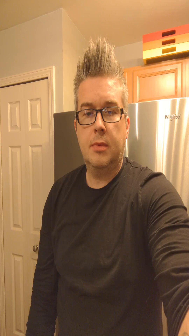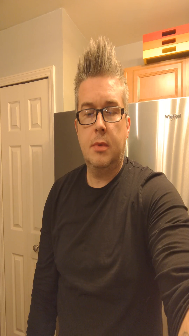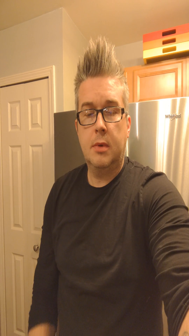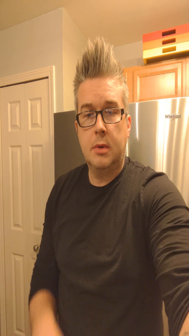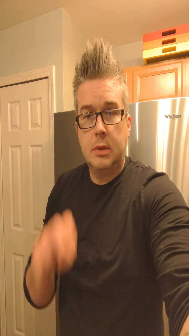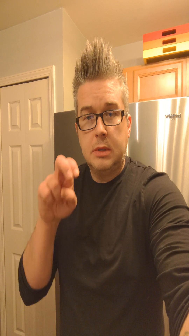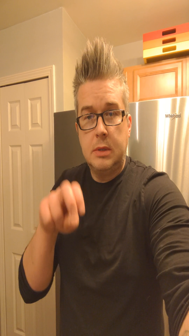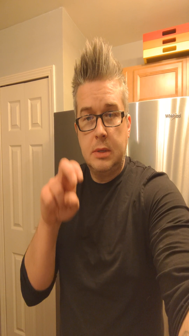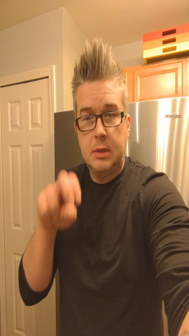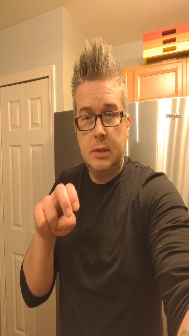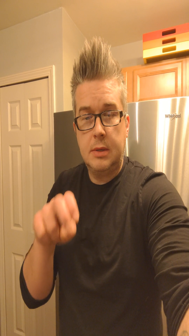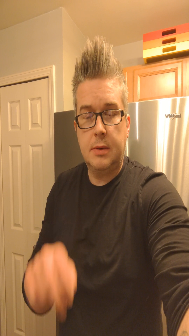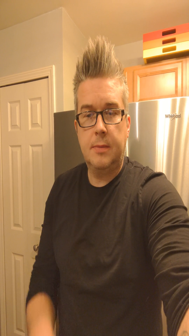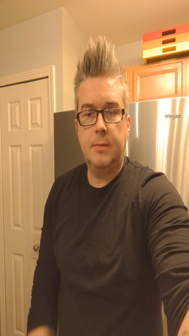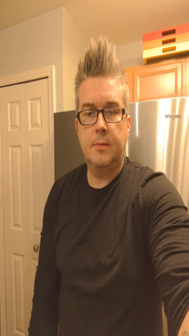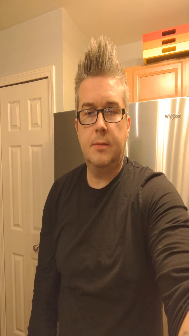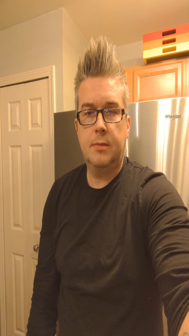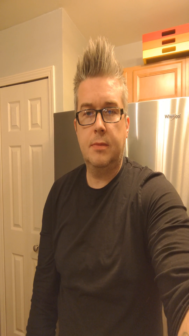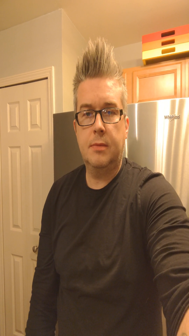chair